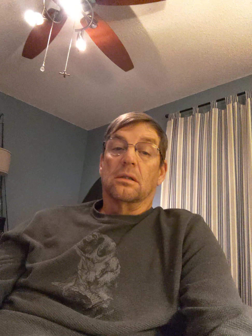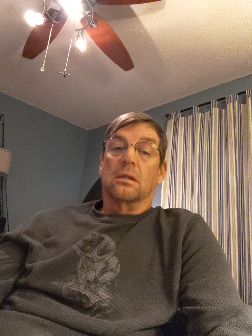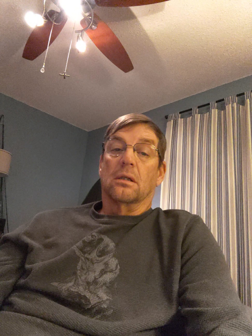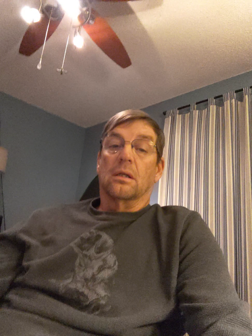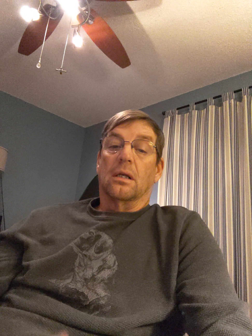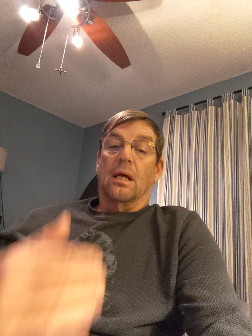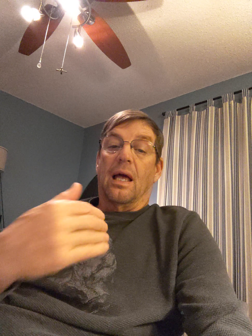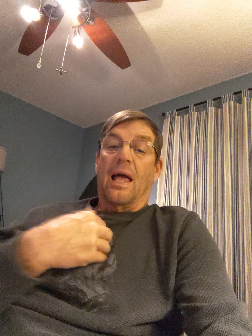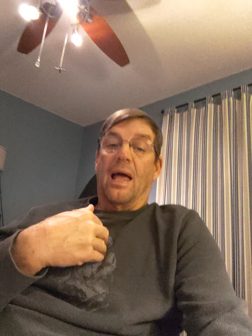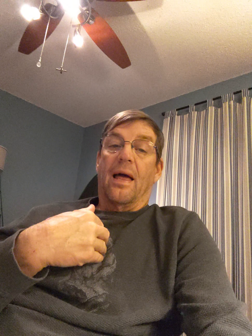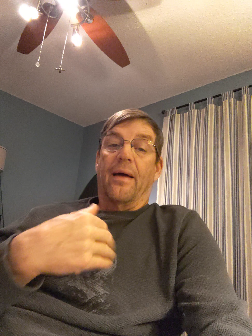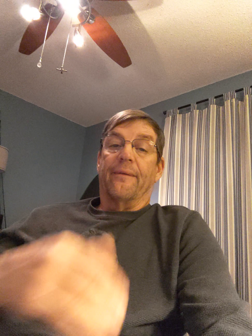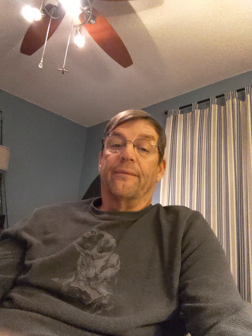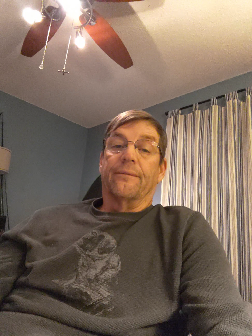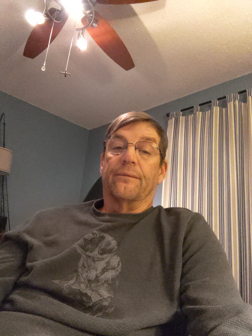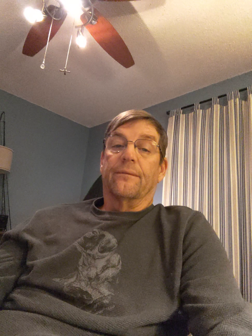have